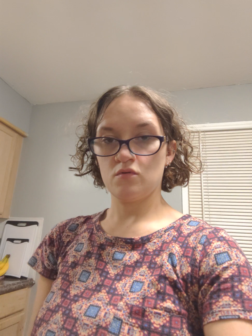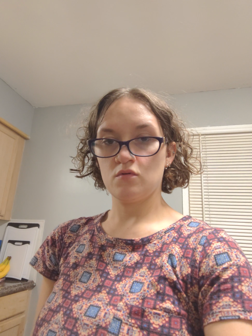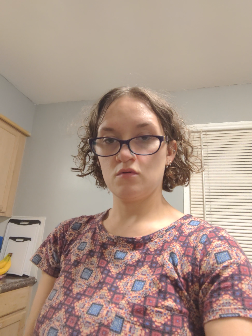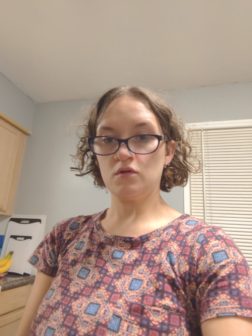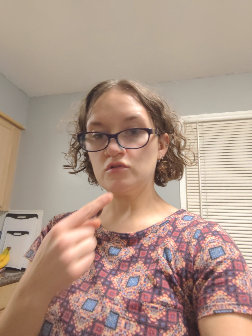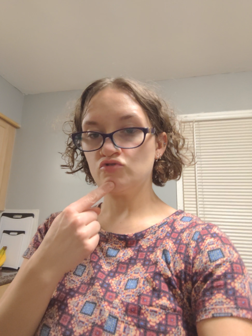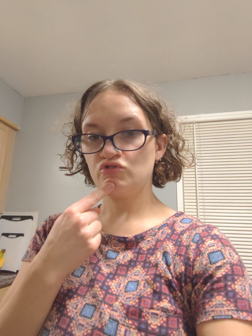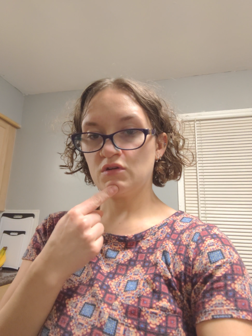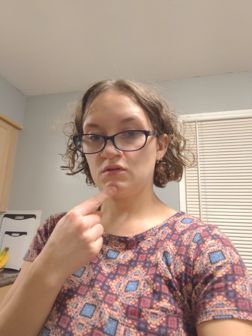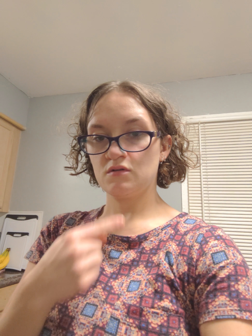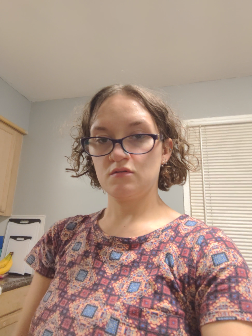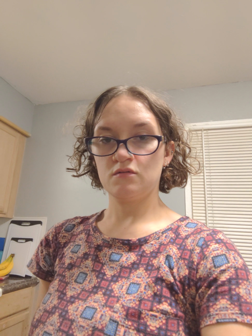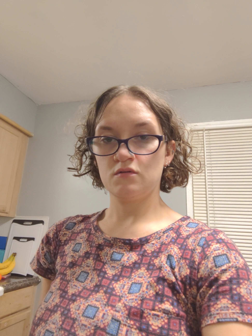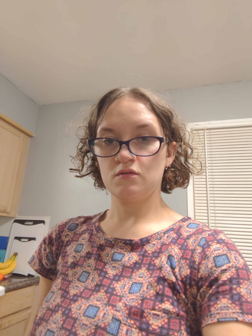chin